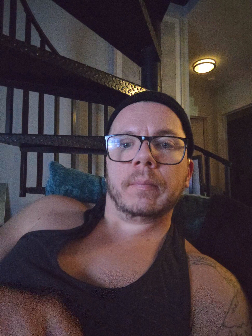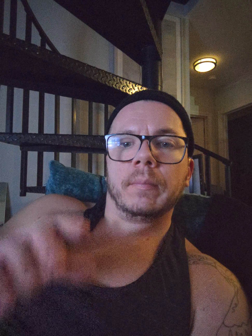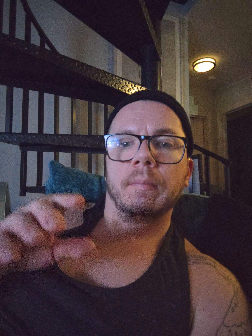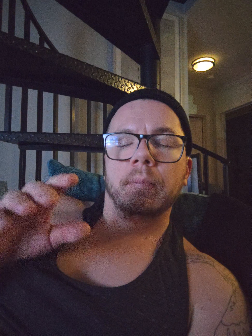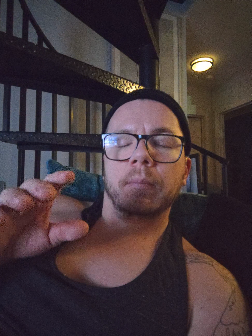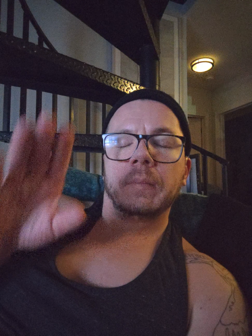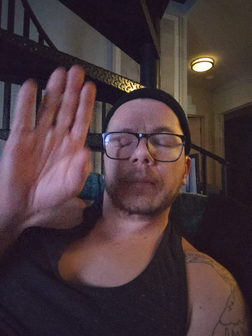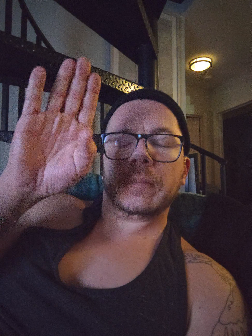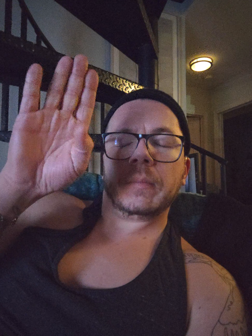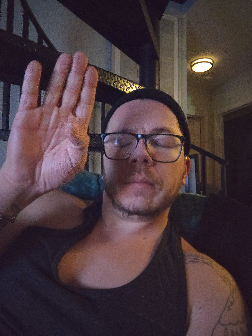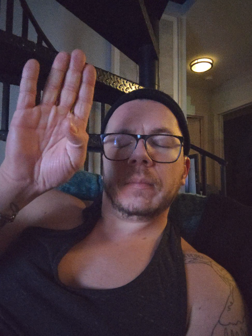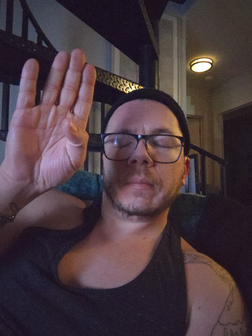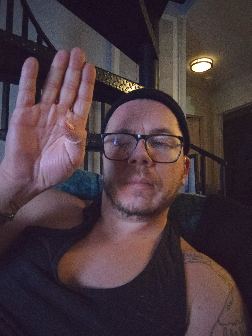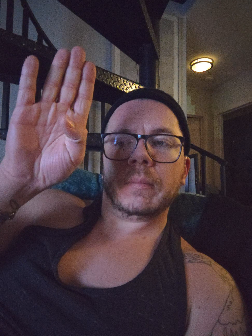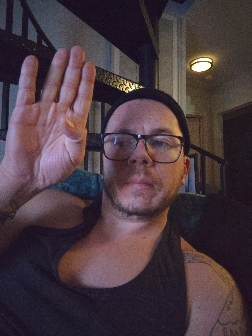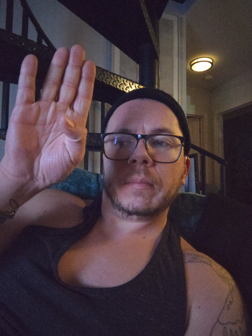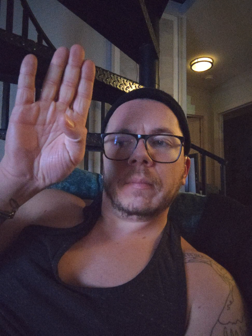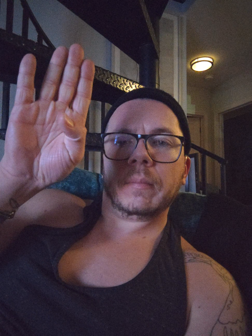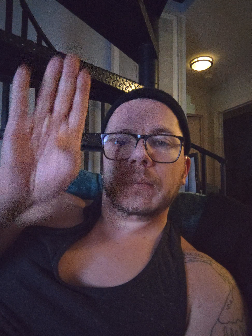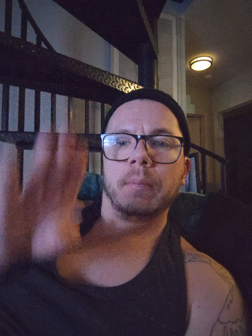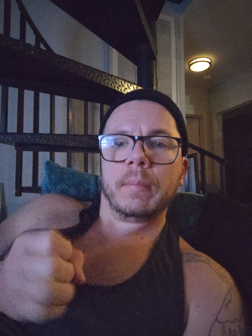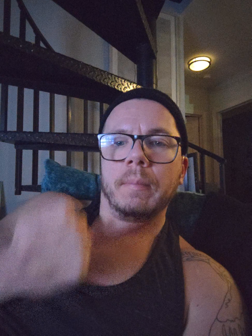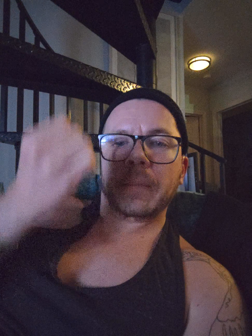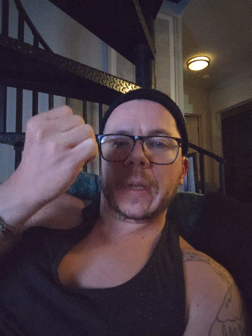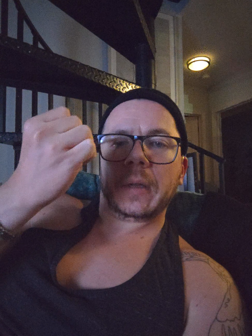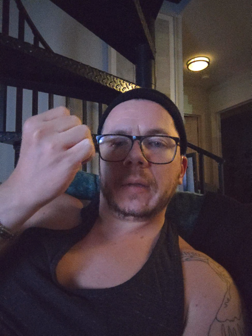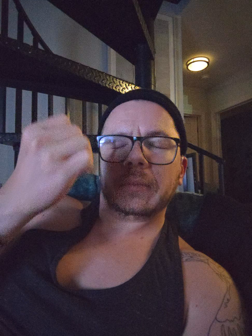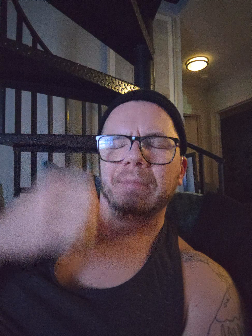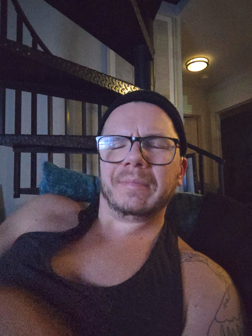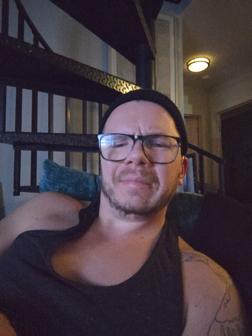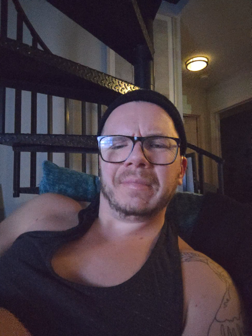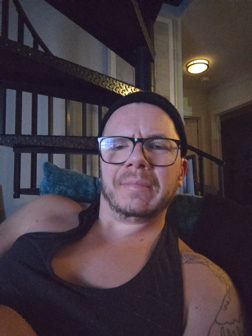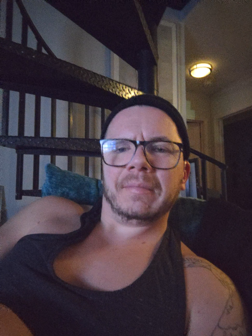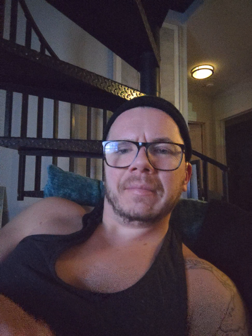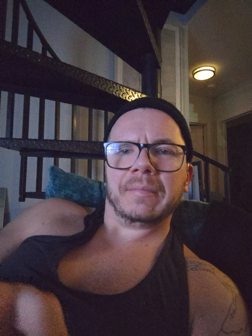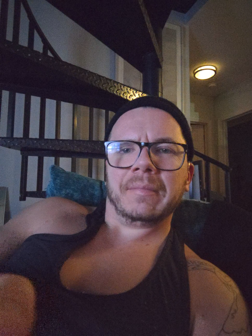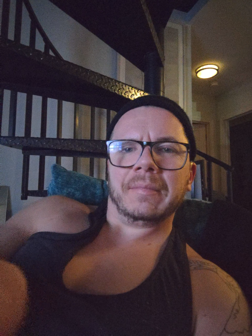mitten